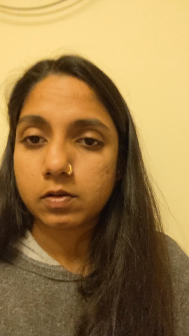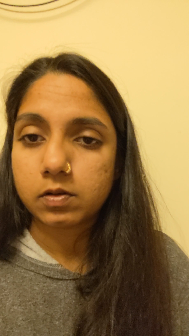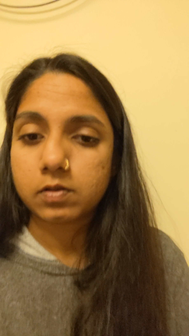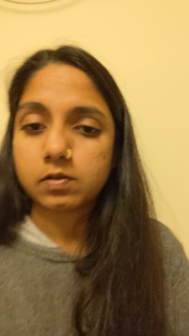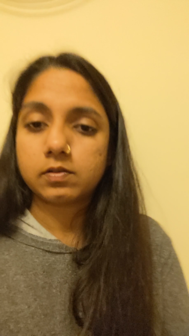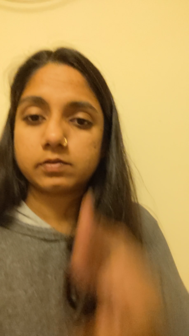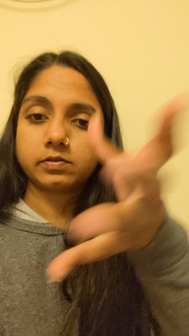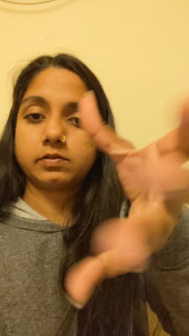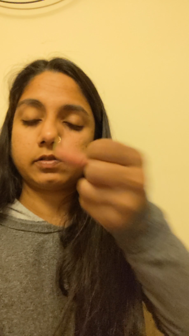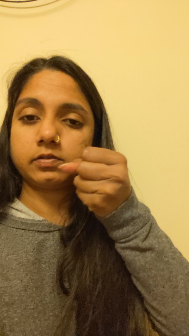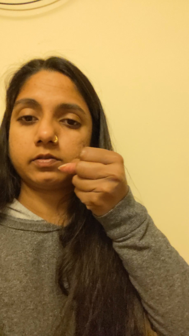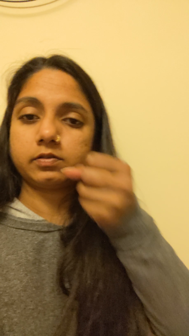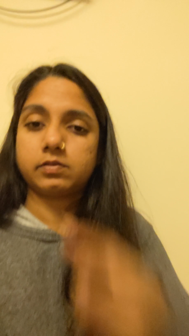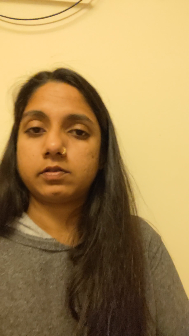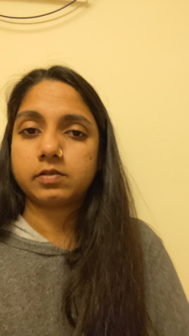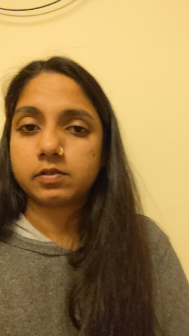get